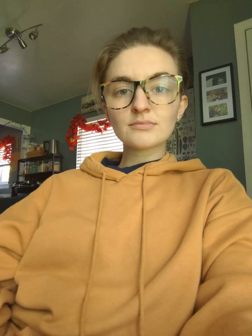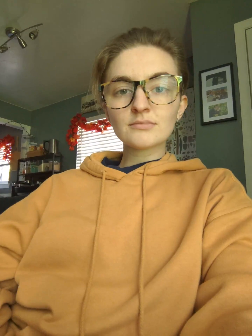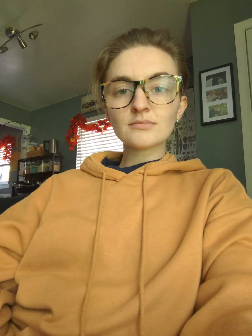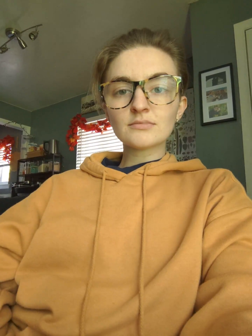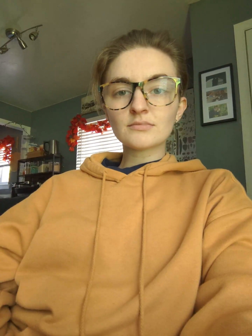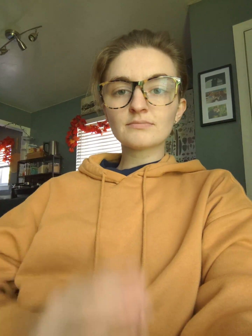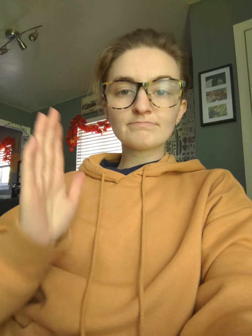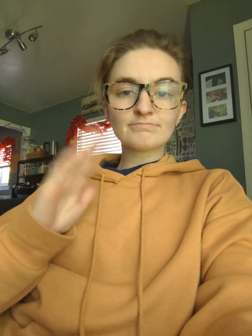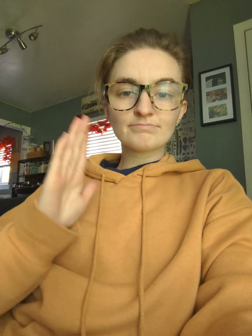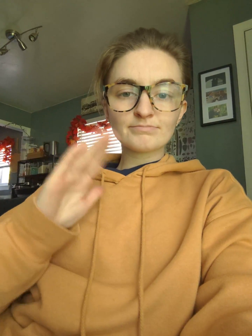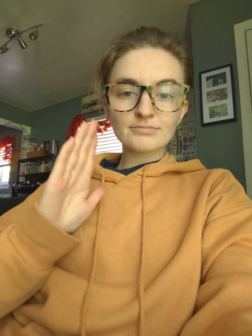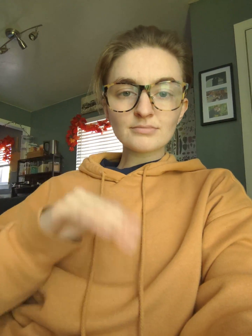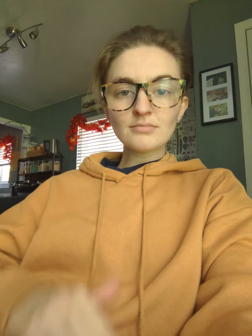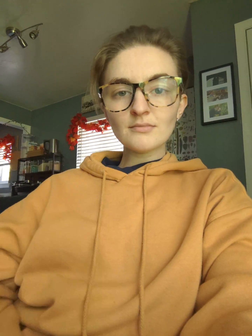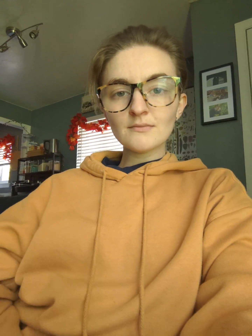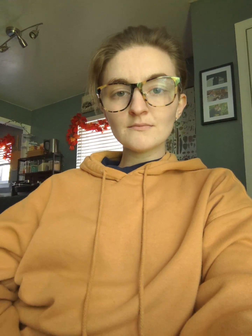clap